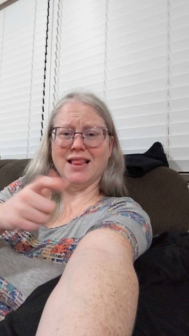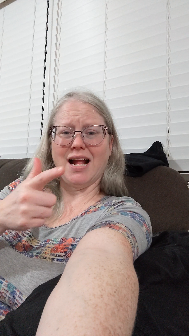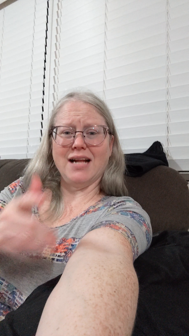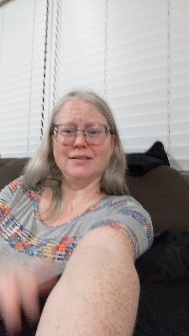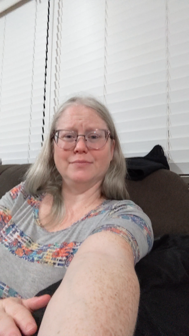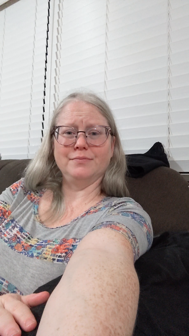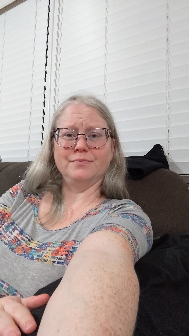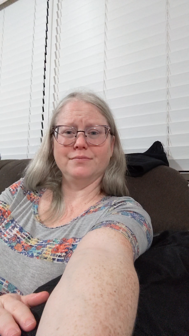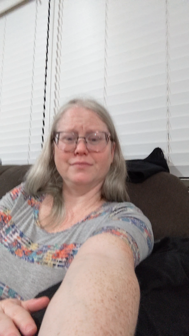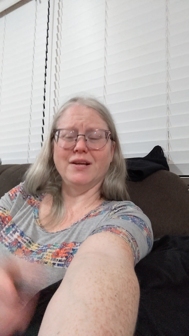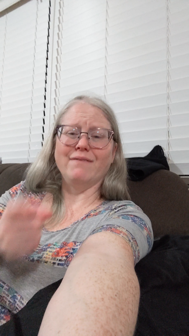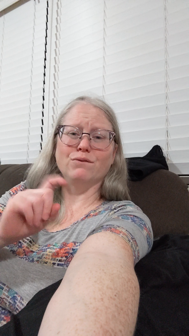friend